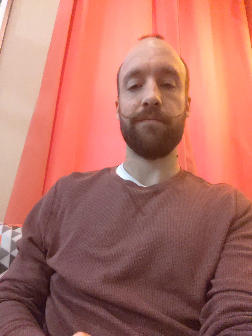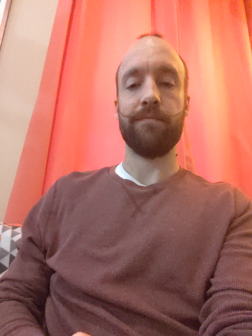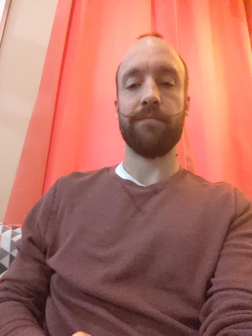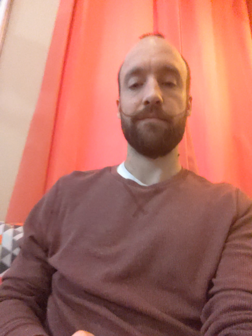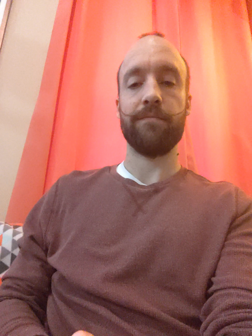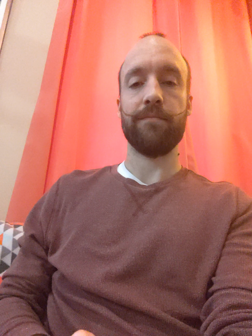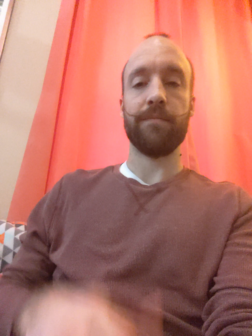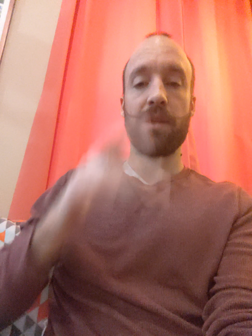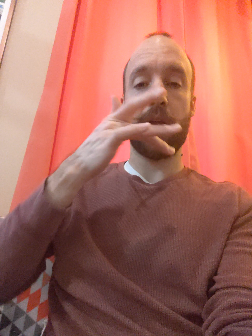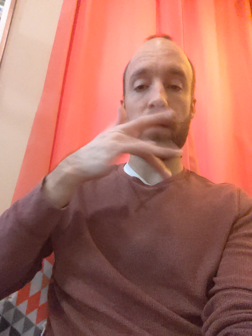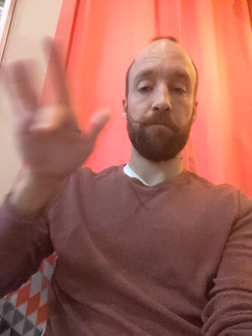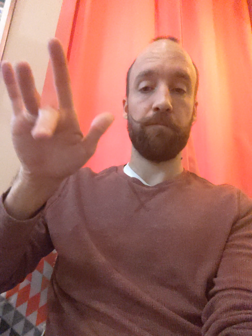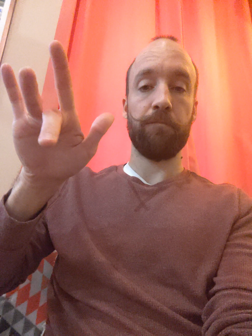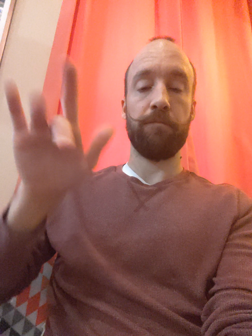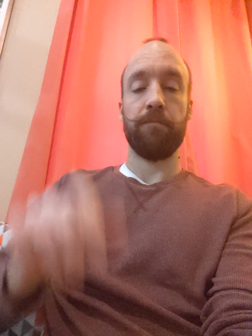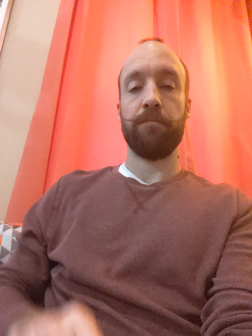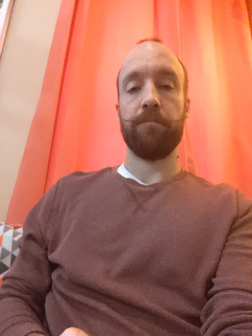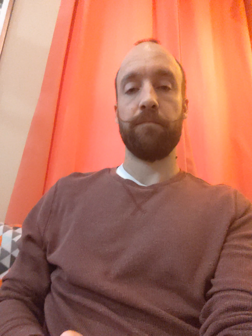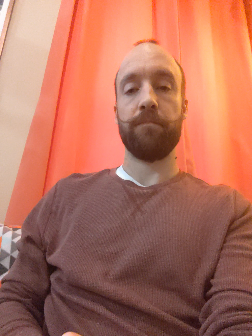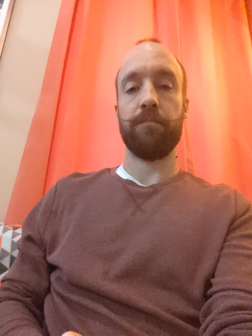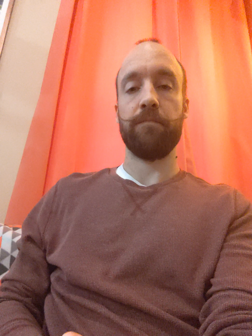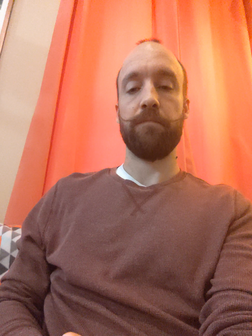empty